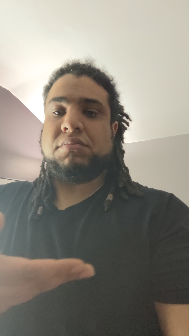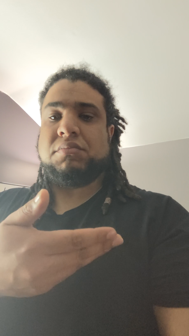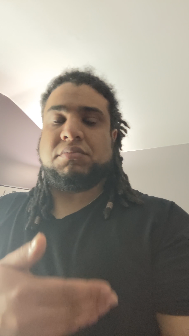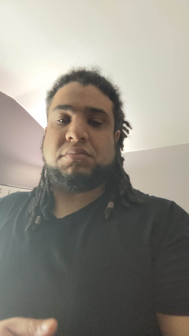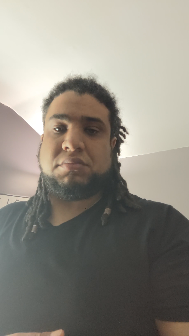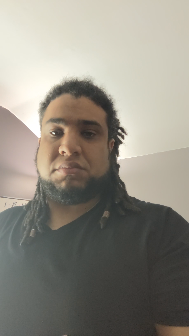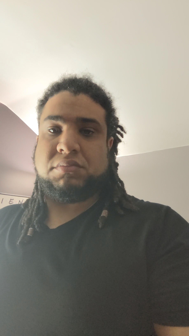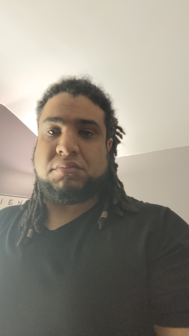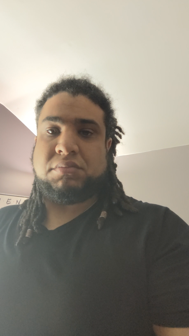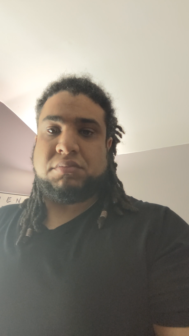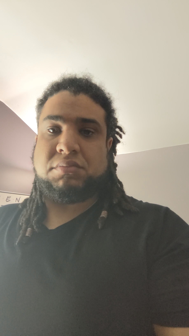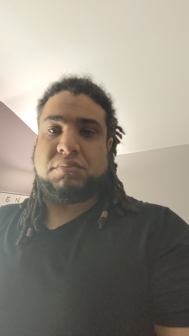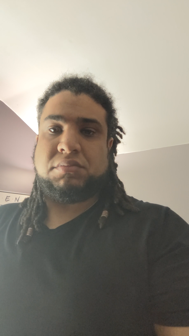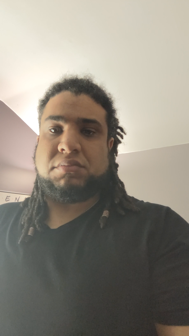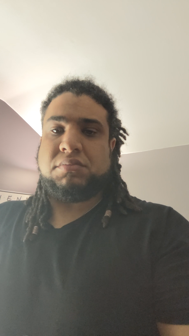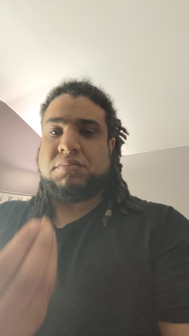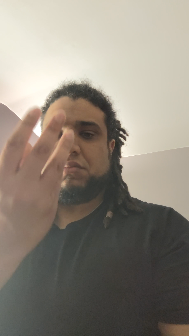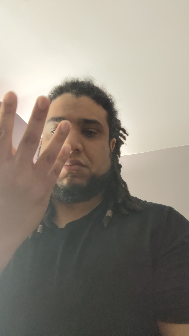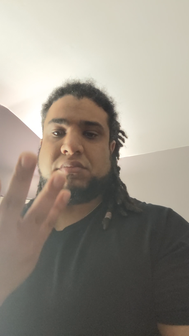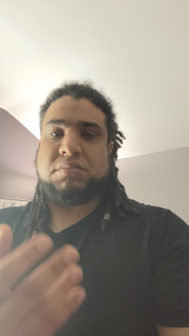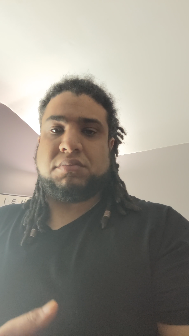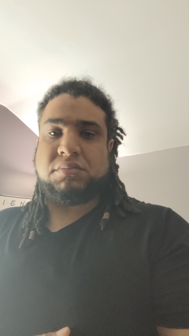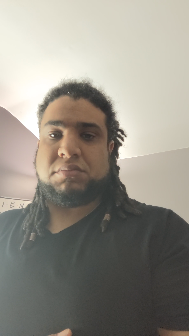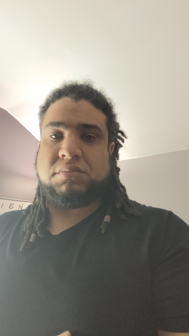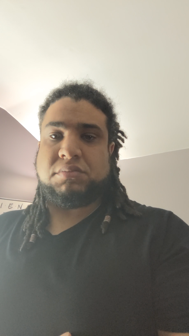plants